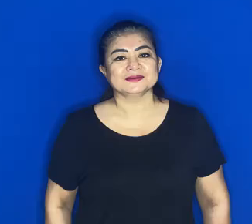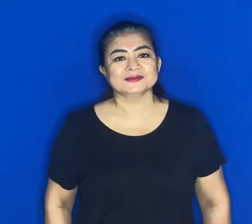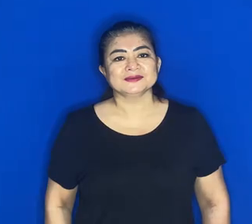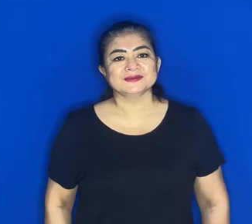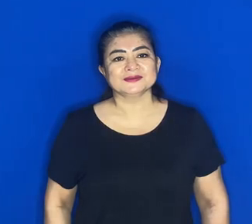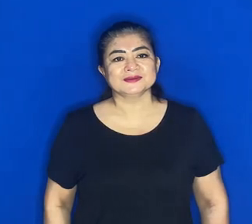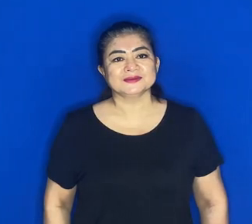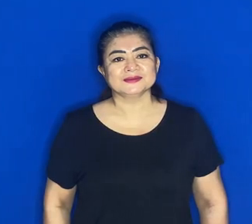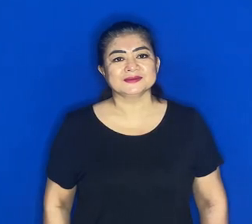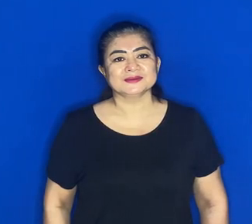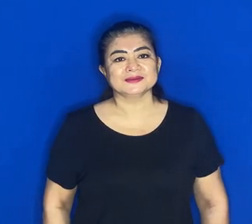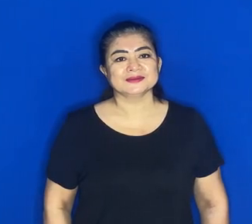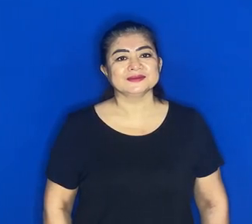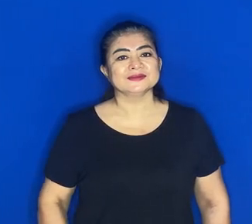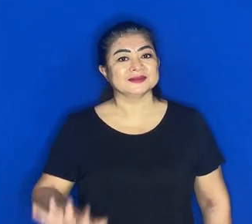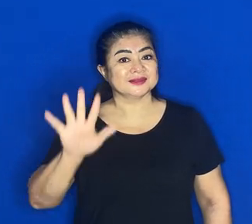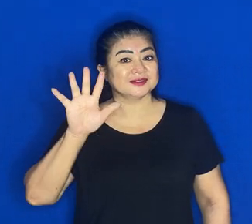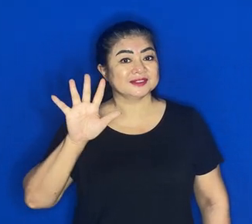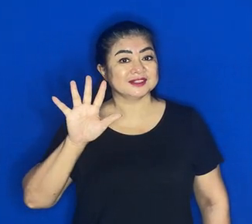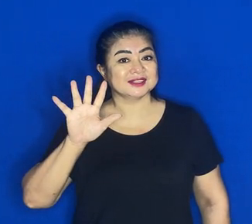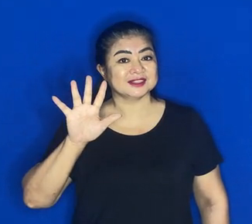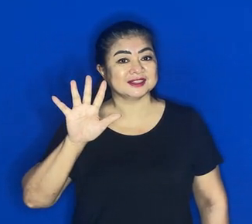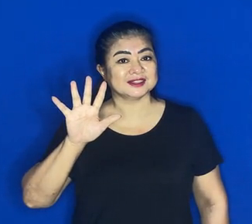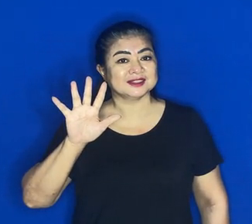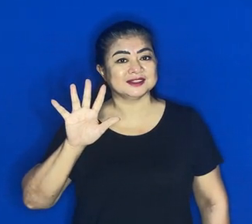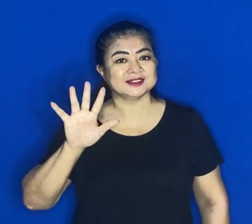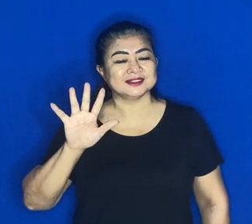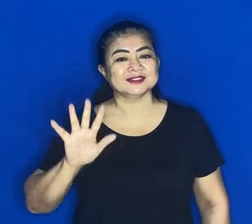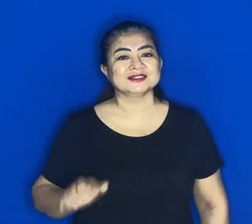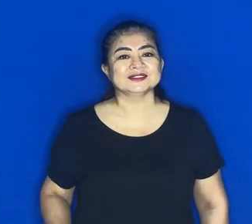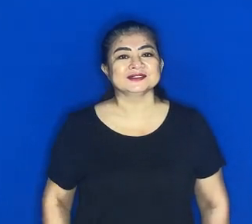five